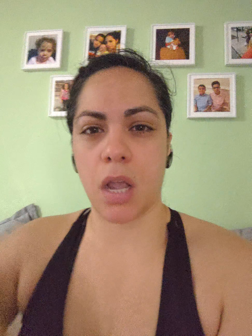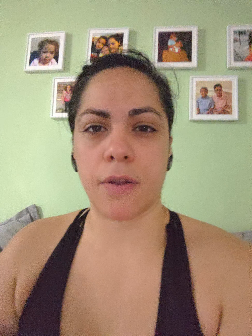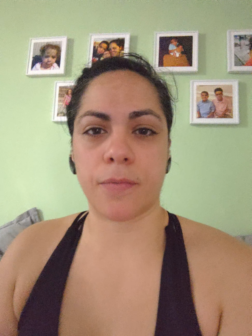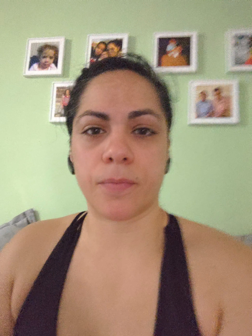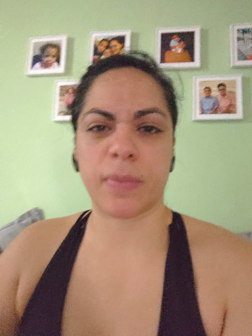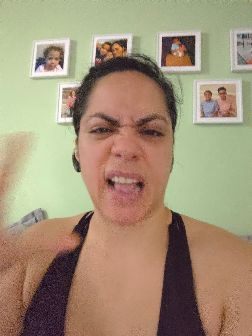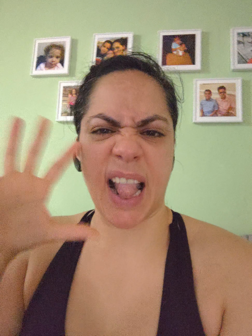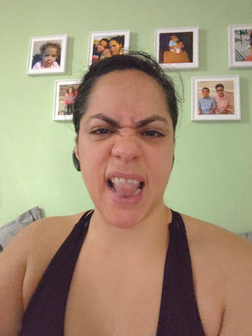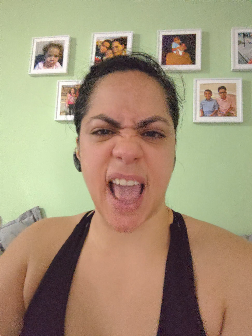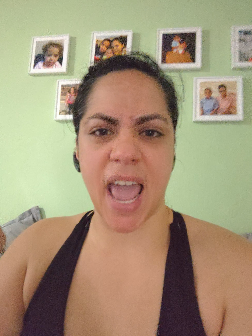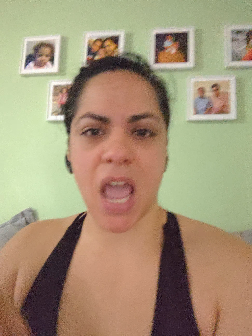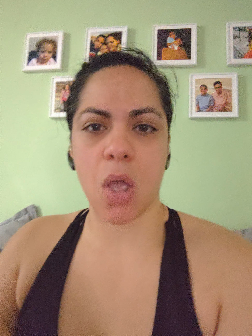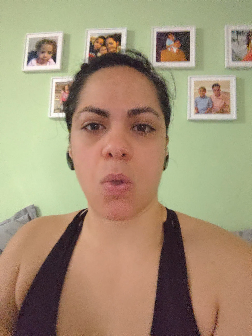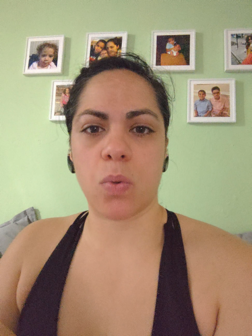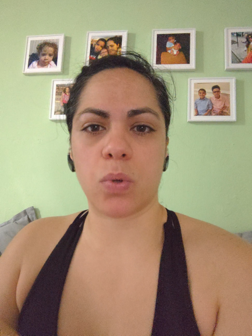loud